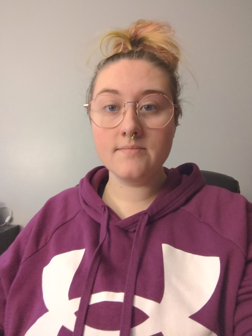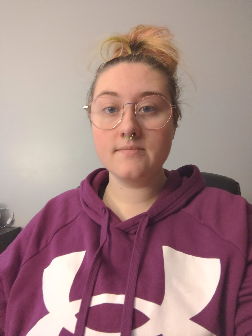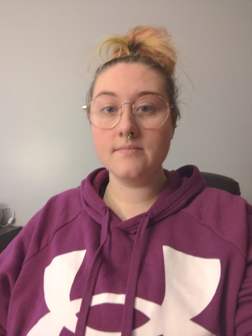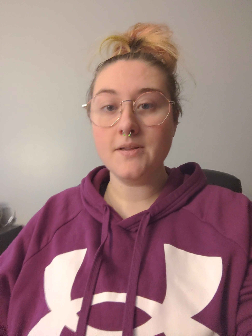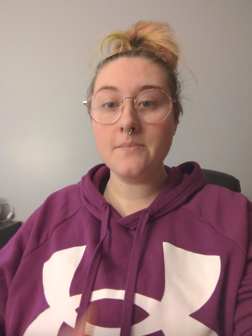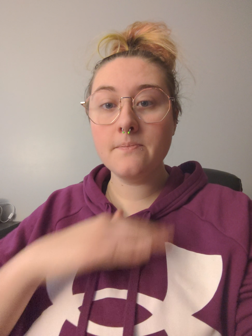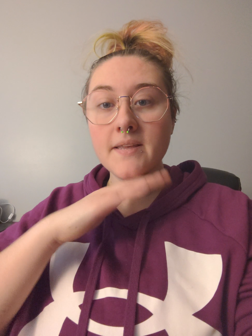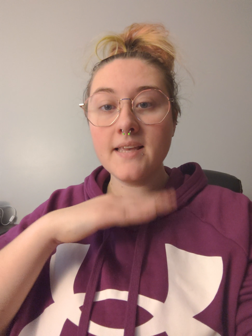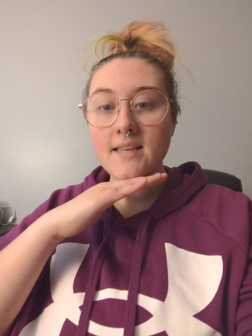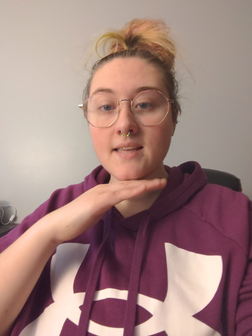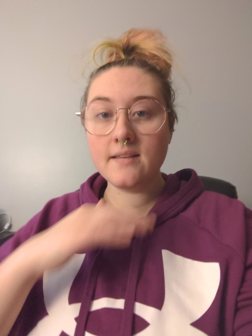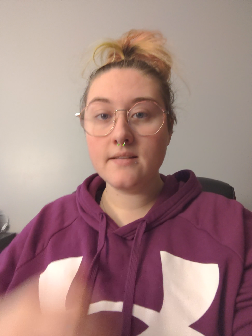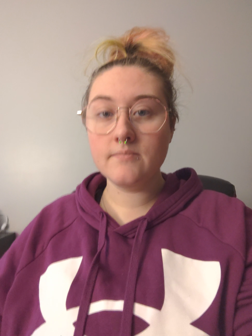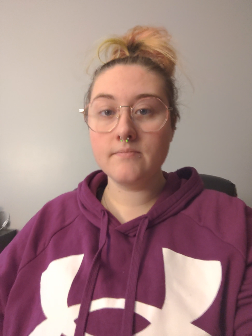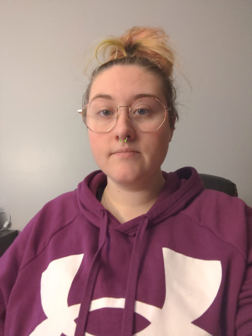pig